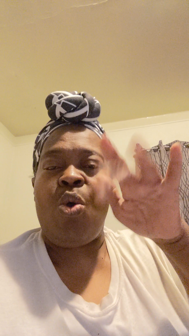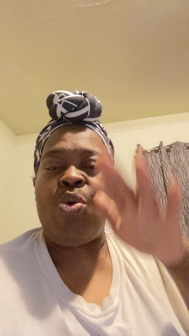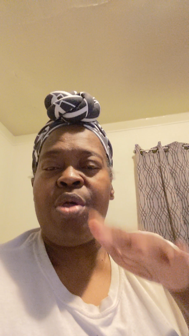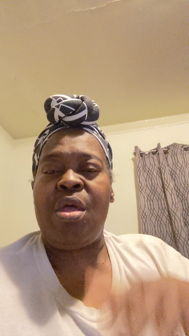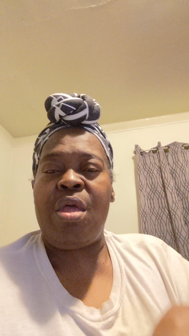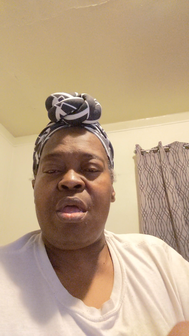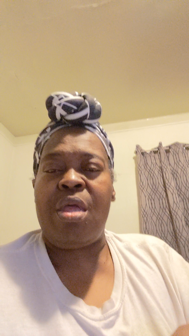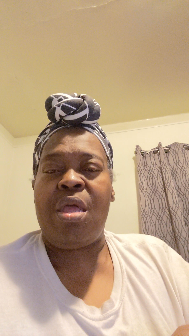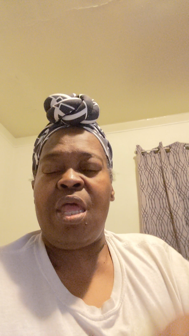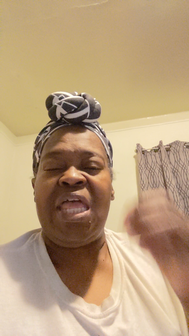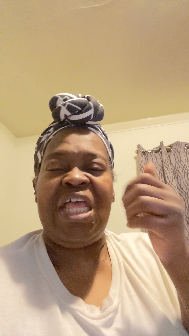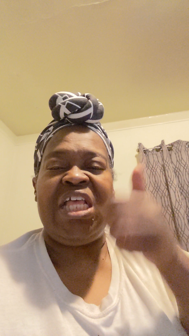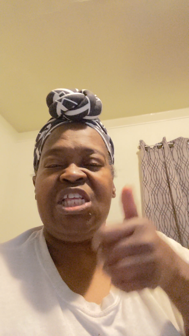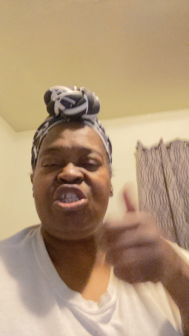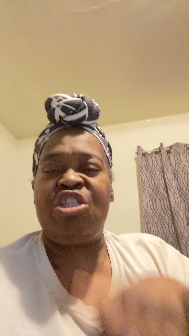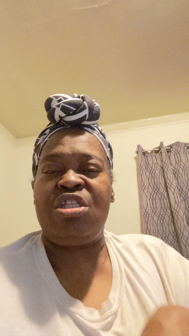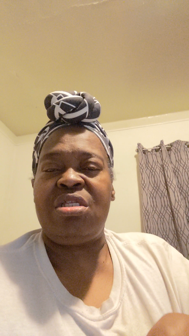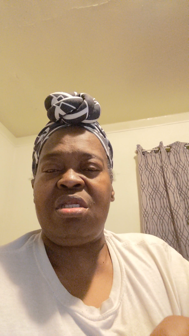each